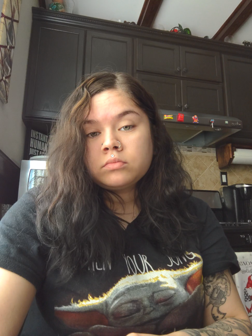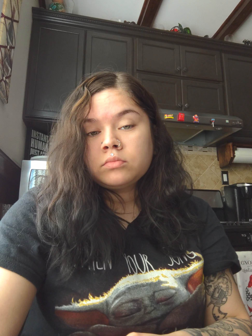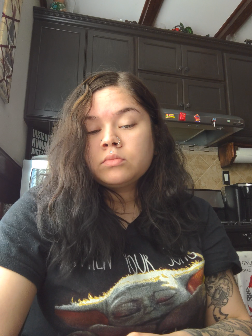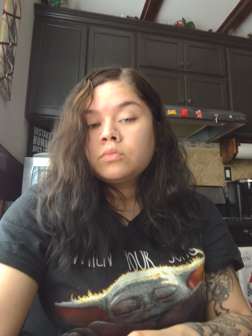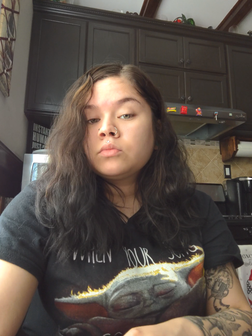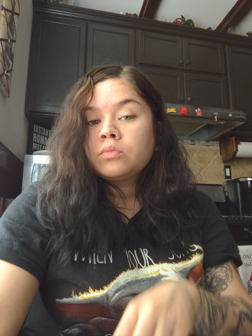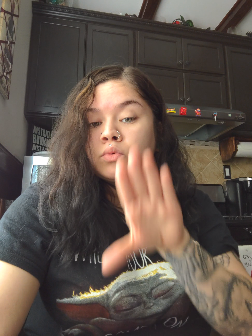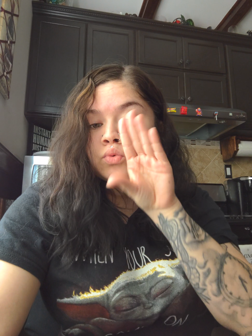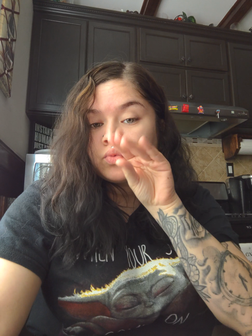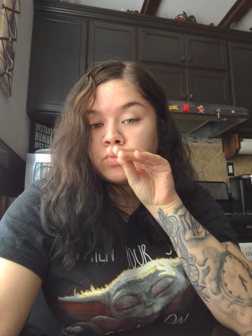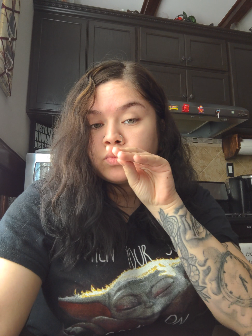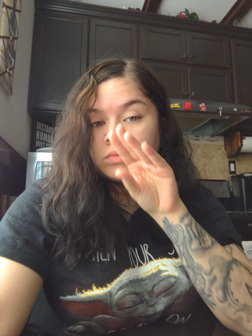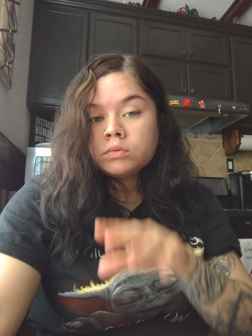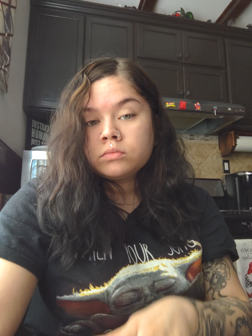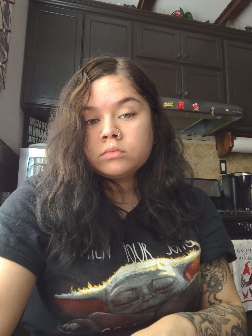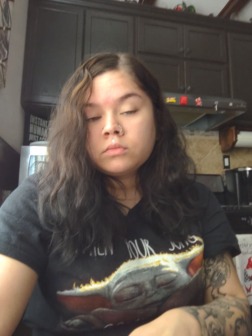goose